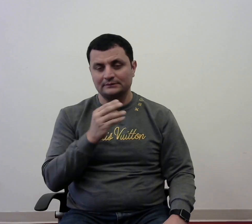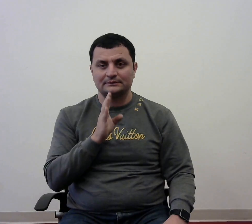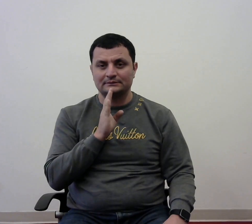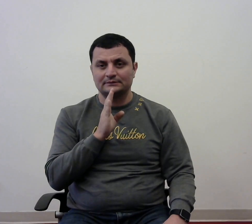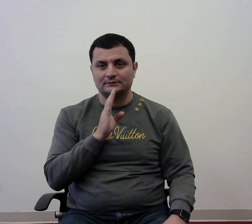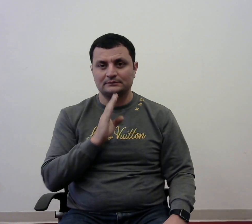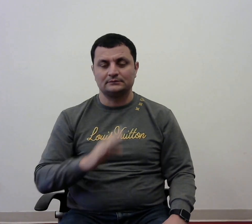qız